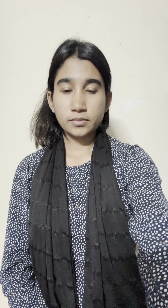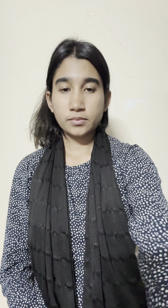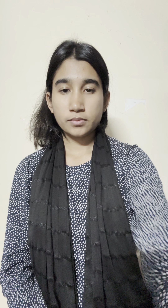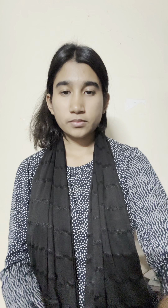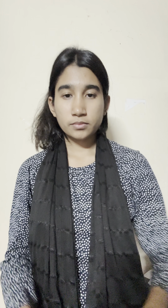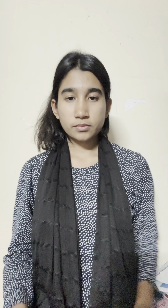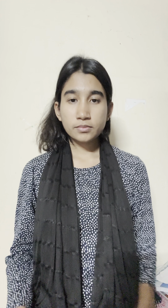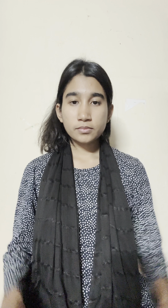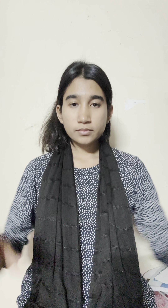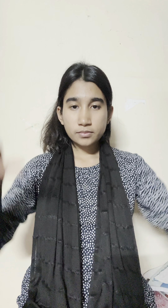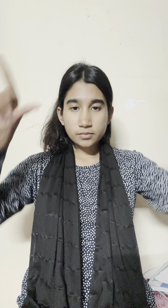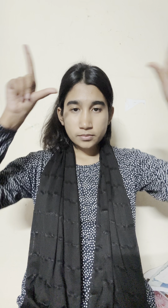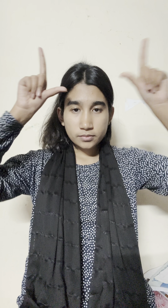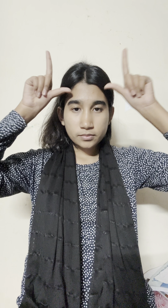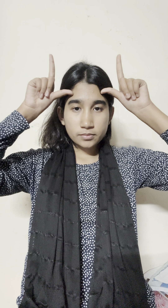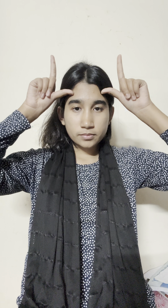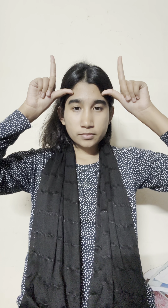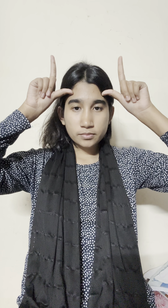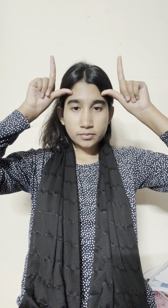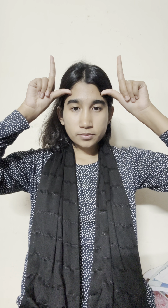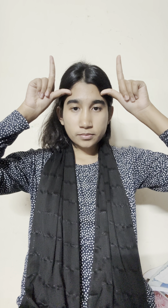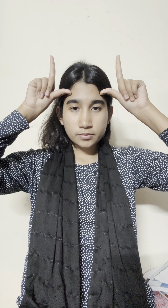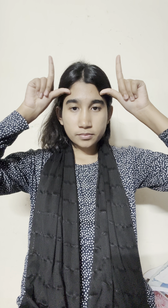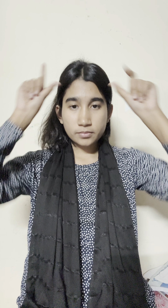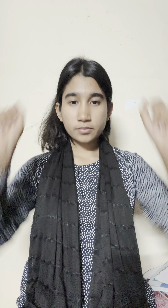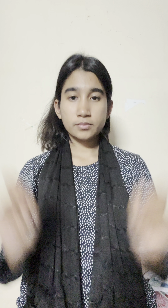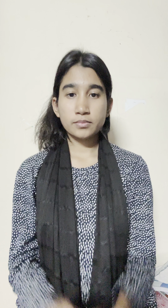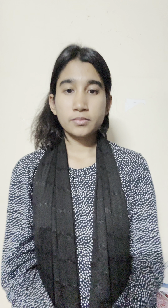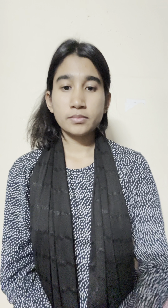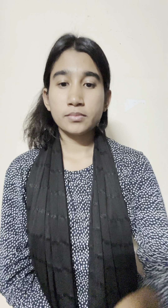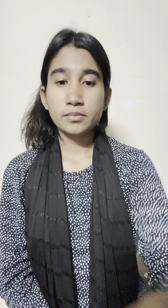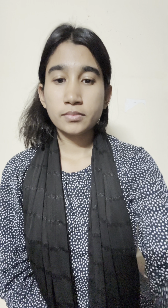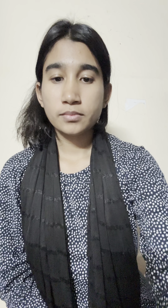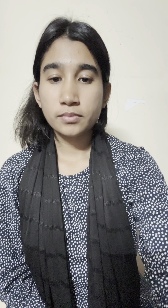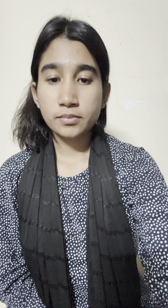গরু